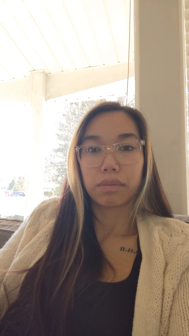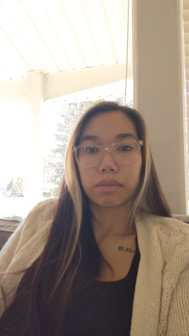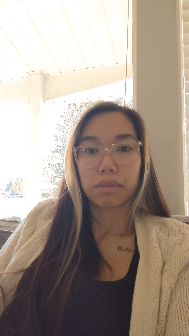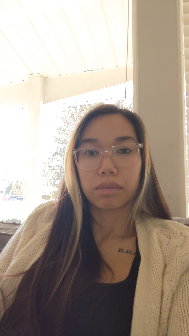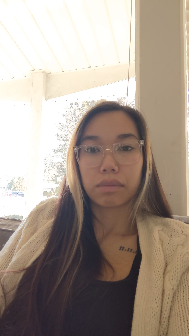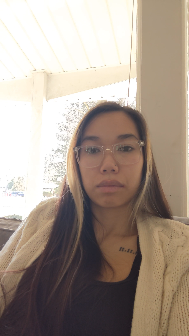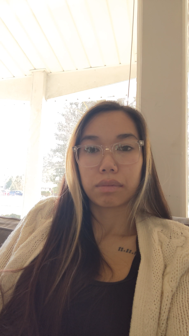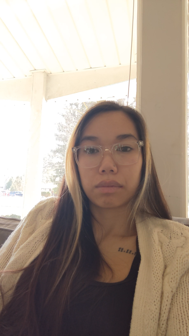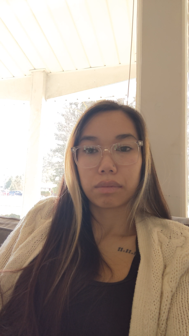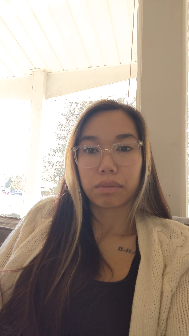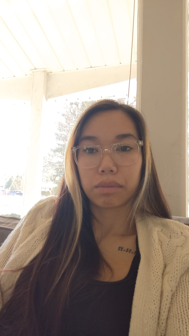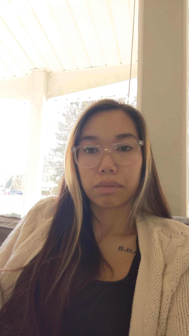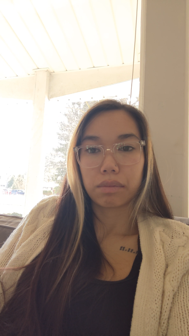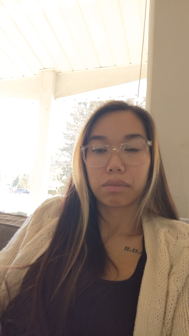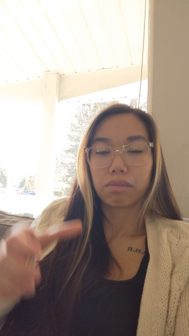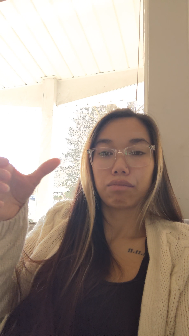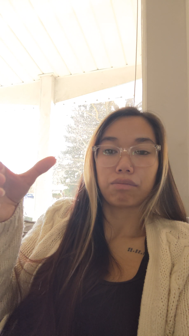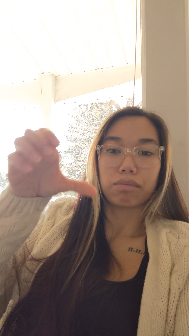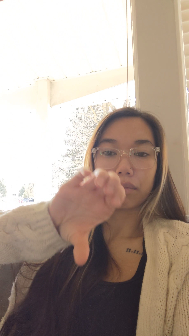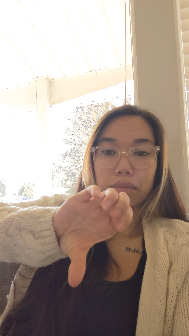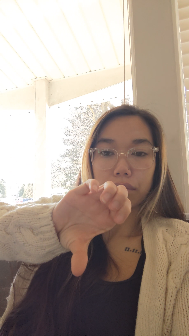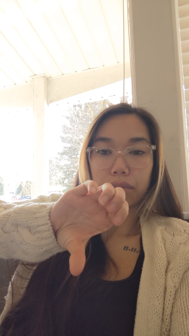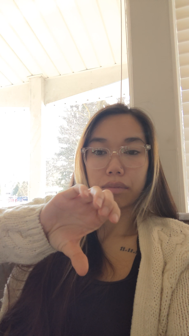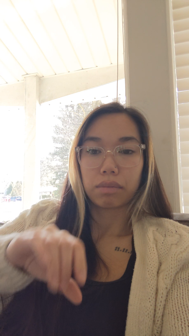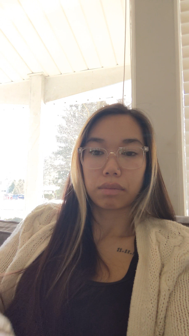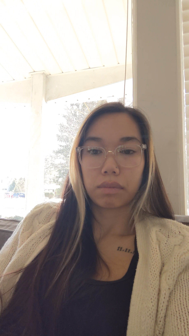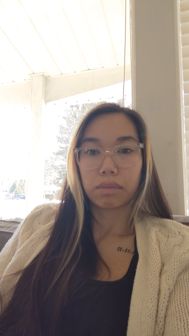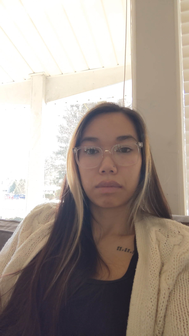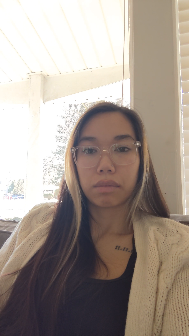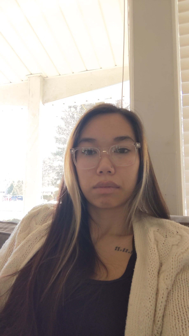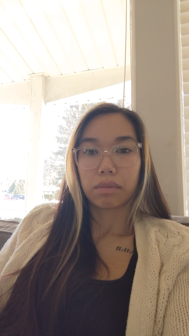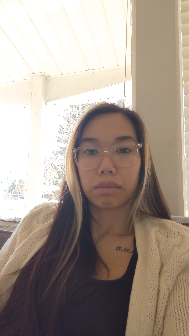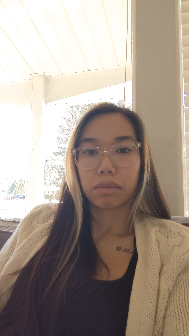pour